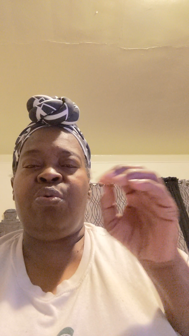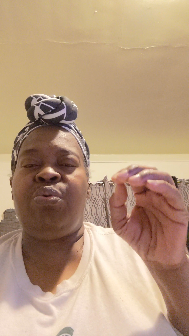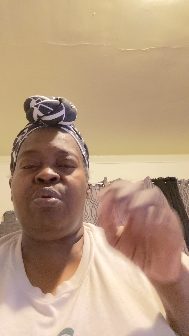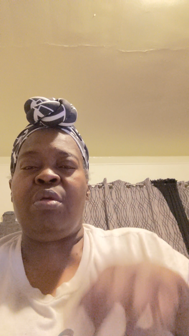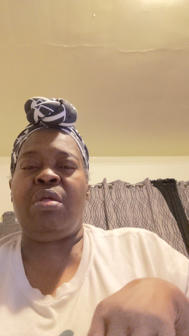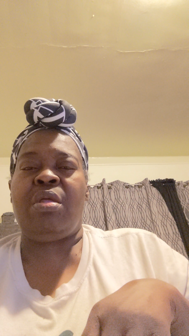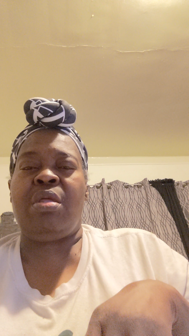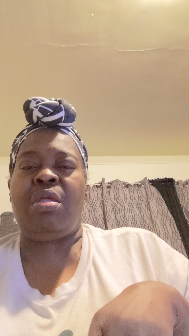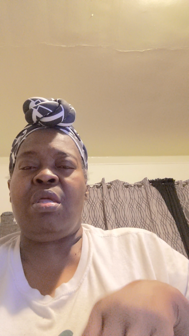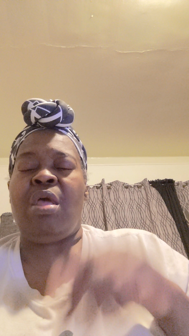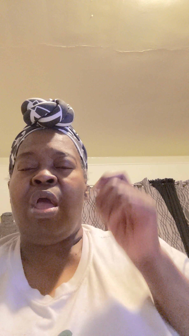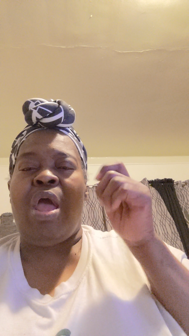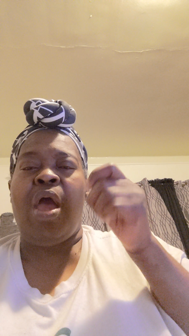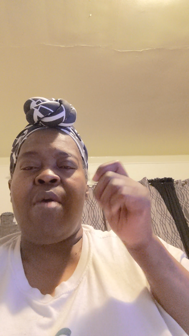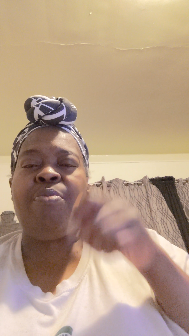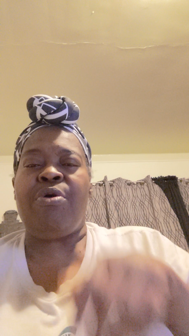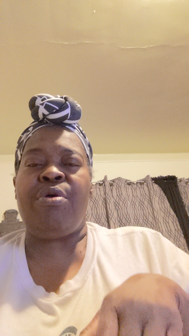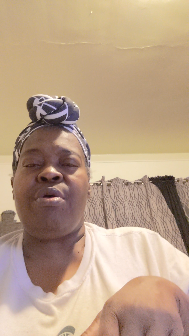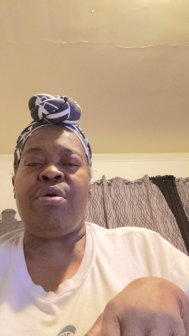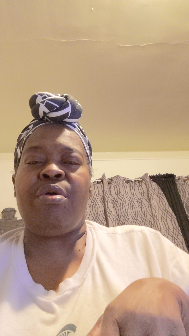hammer